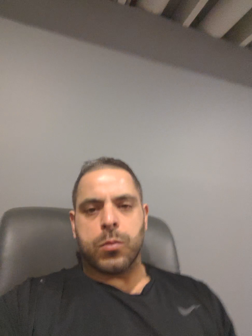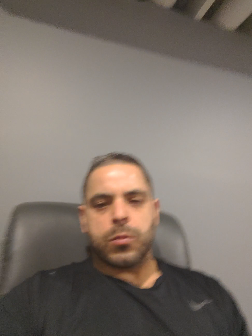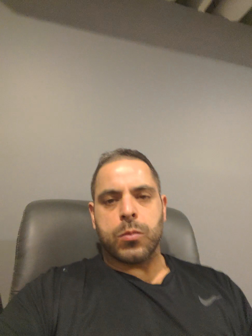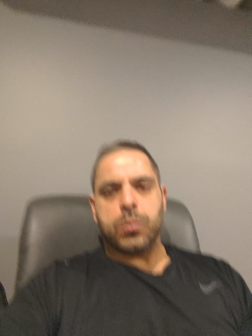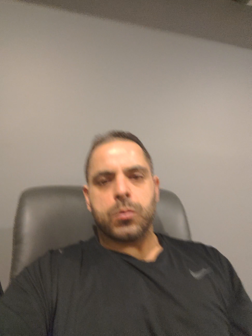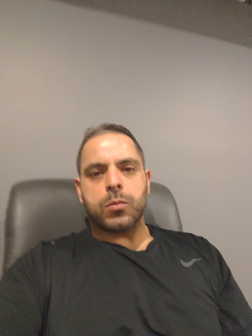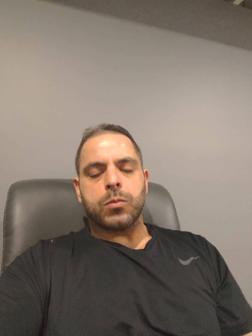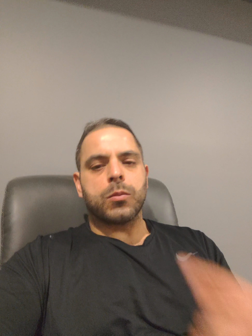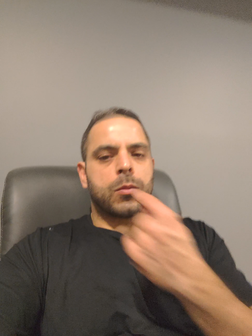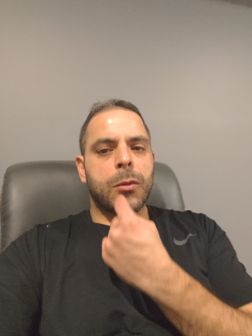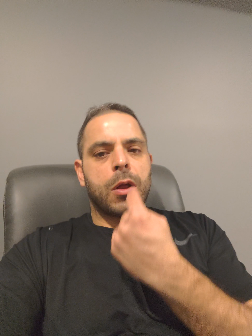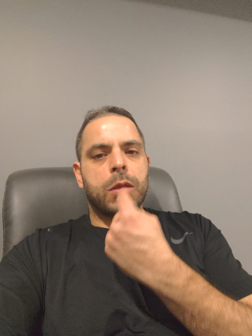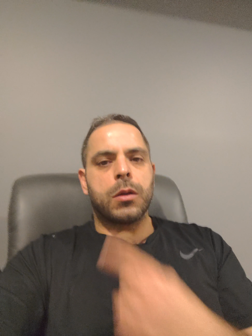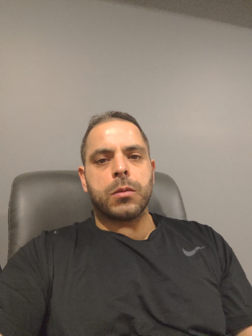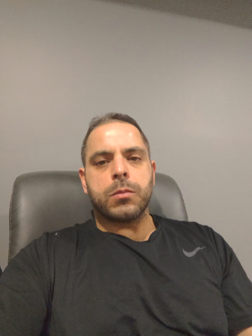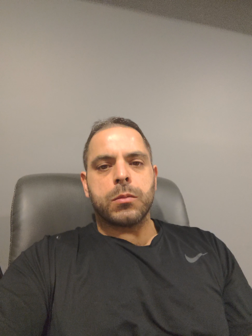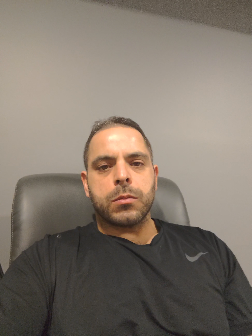mouth